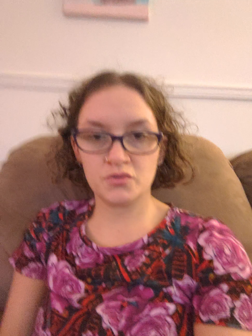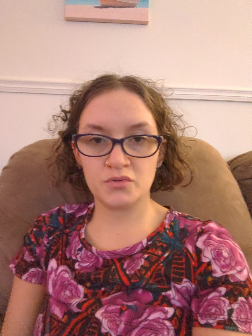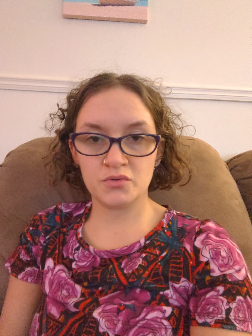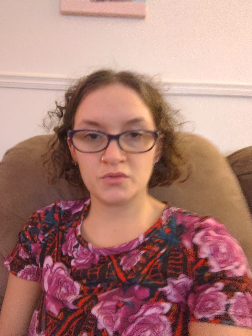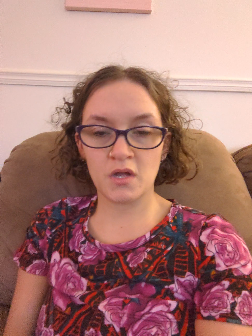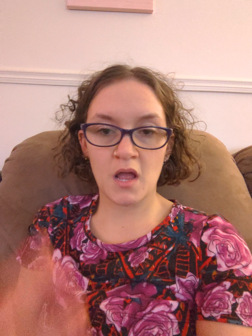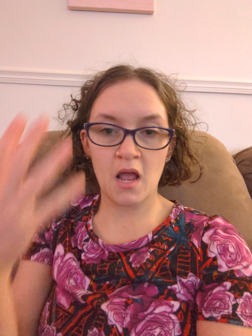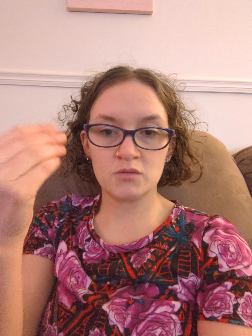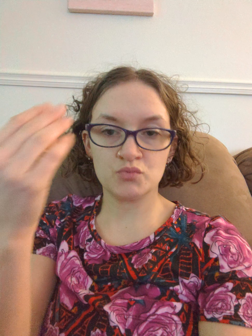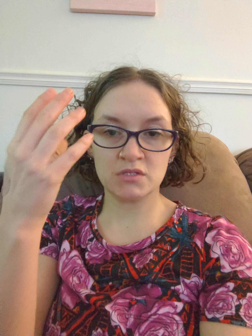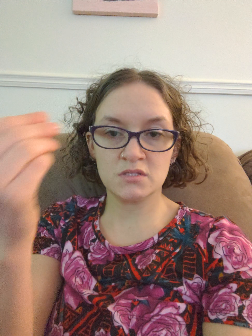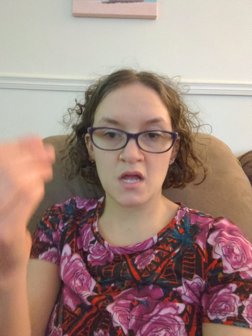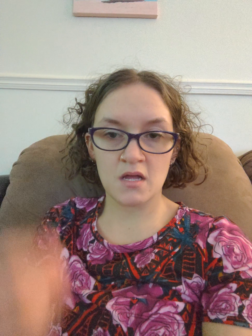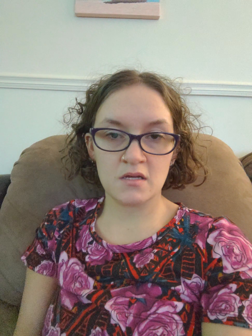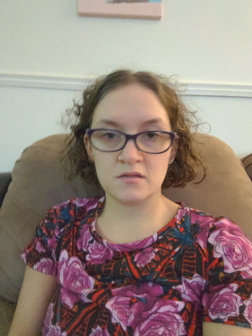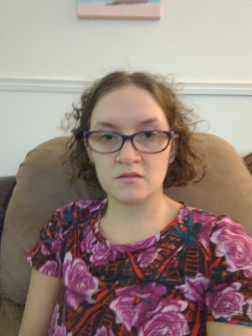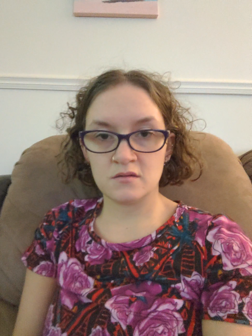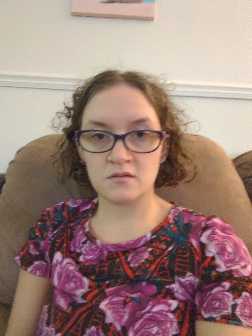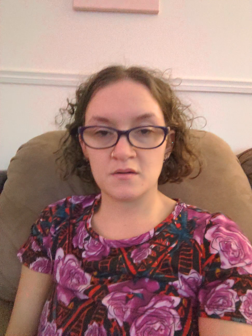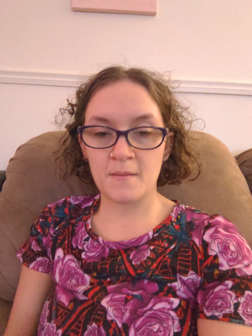outside